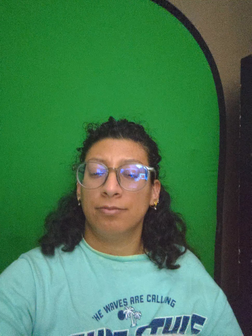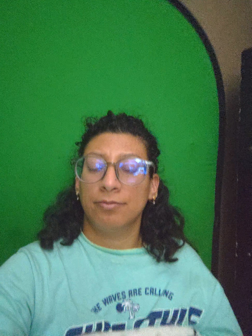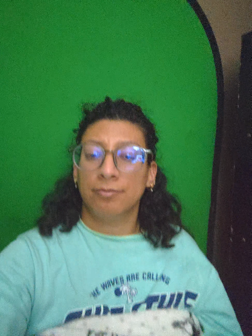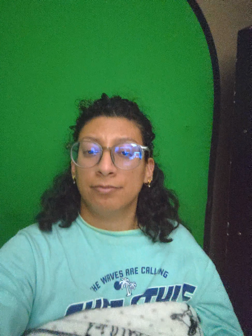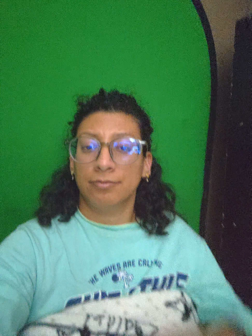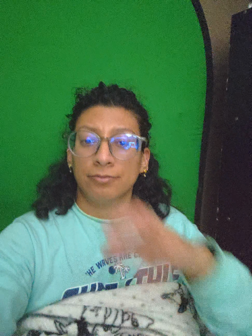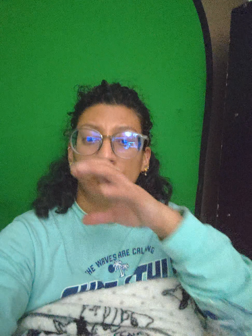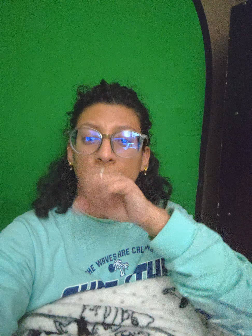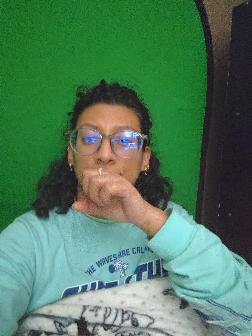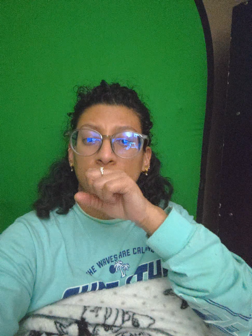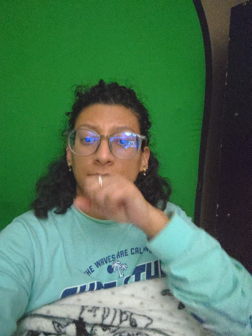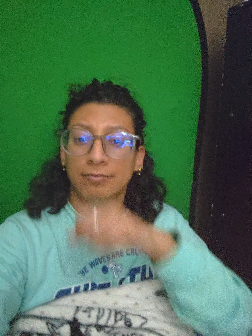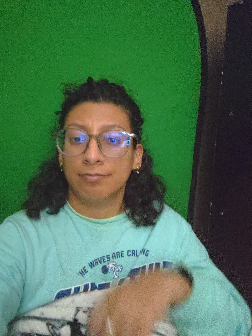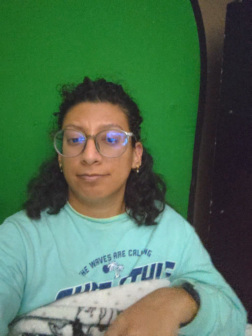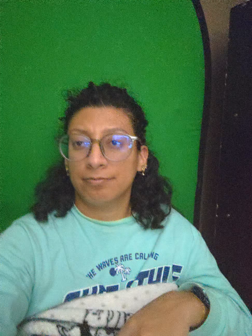orange